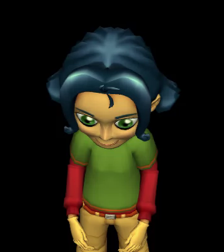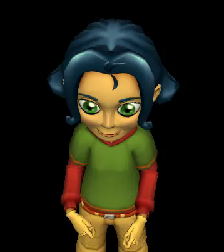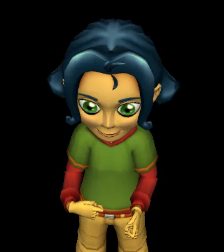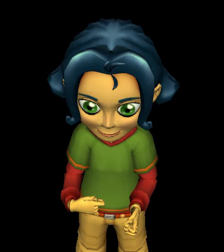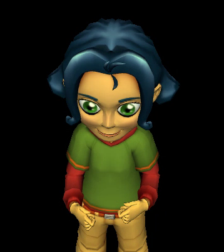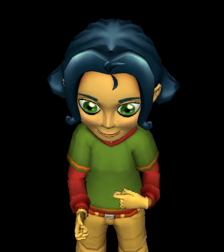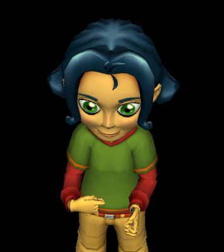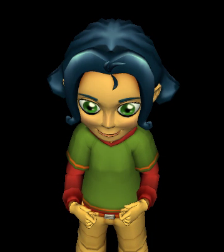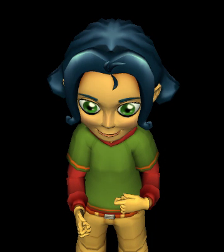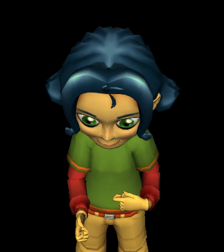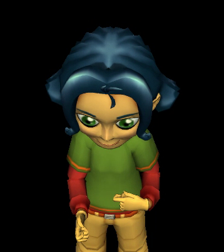تجارة